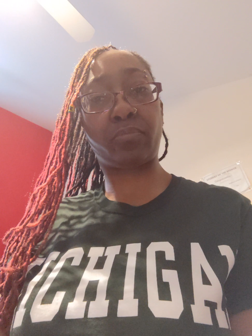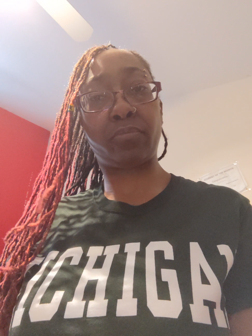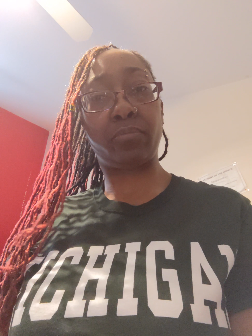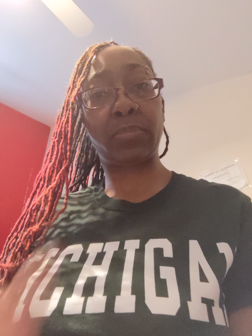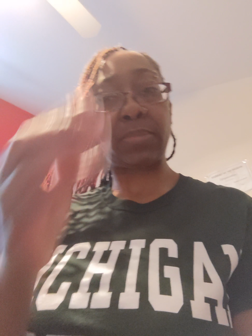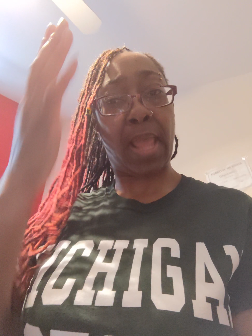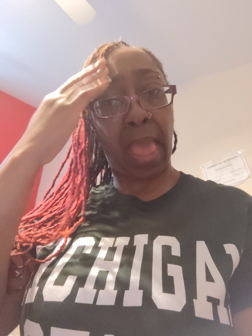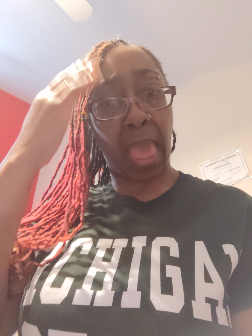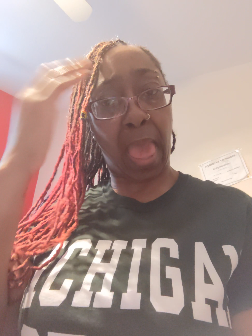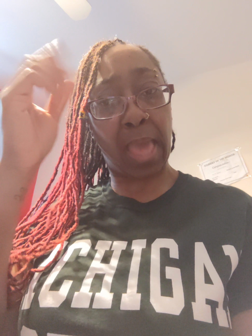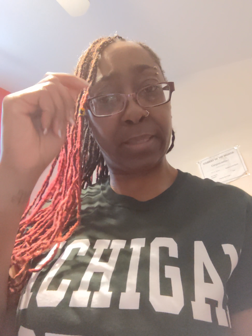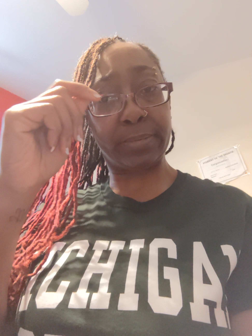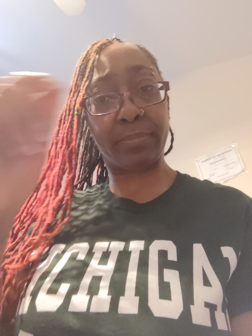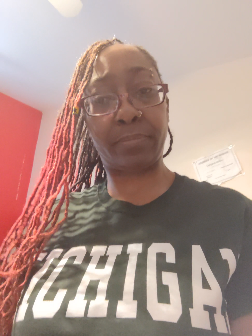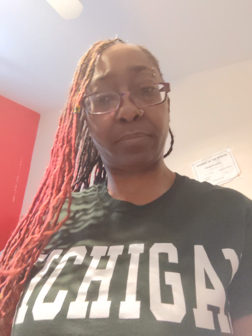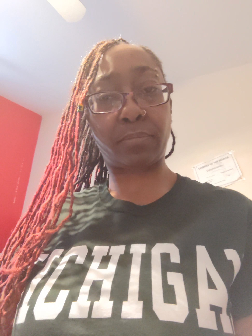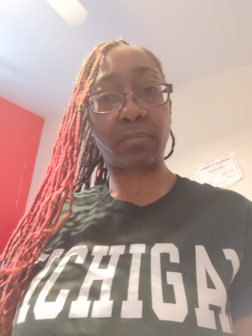hat